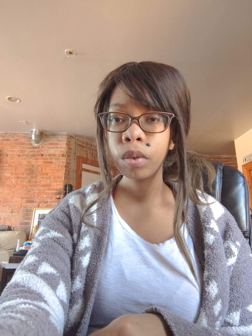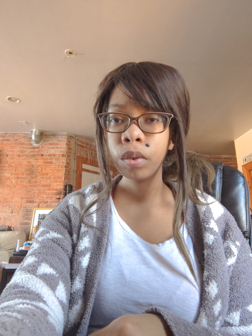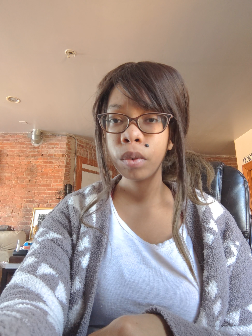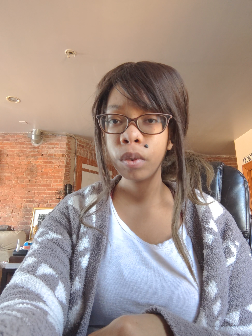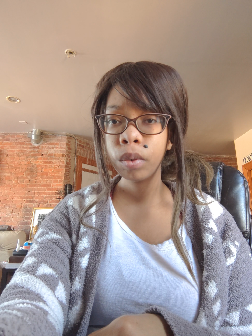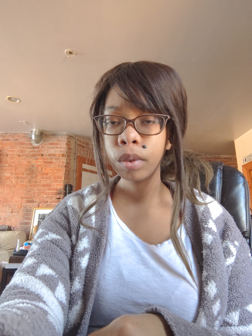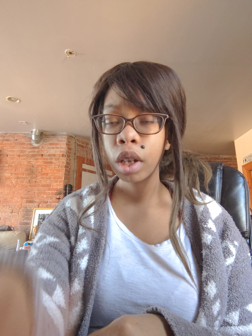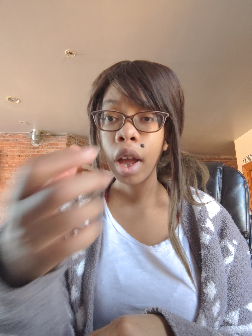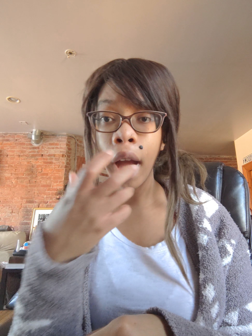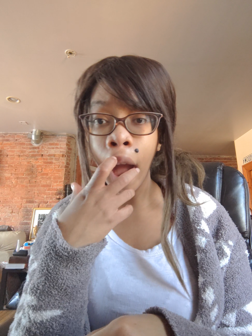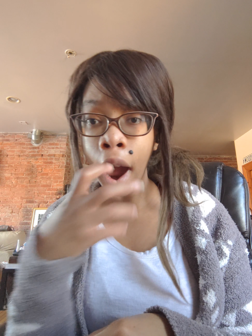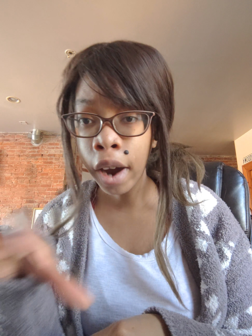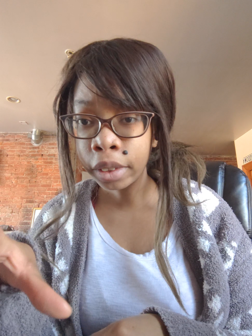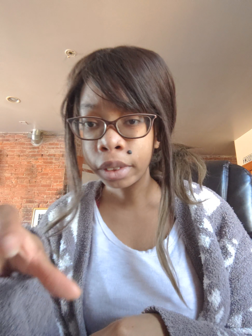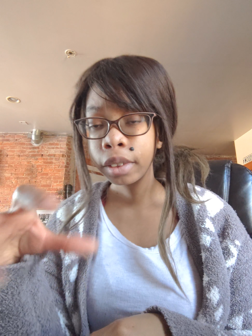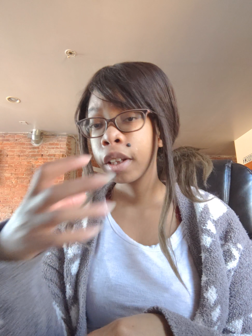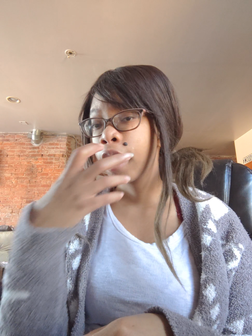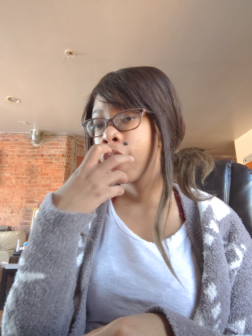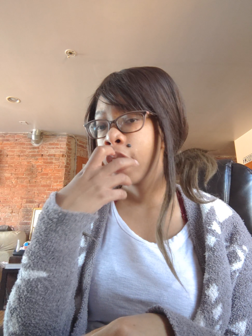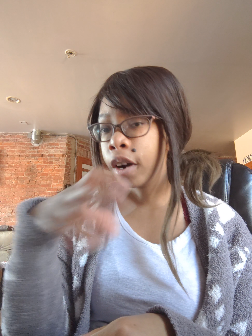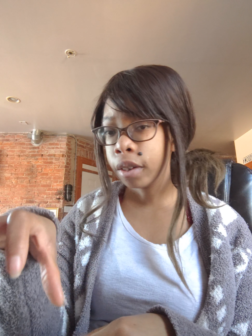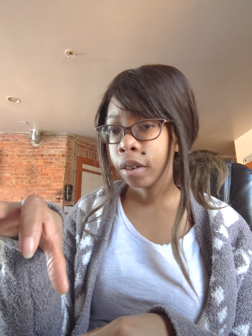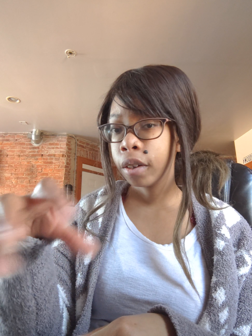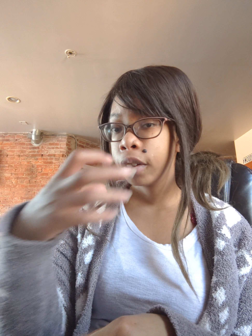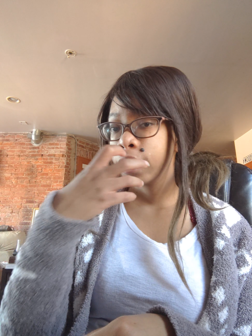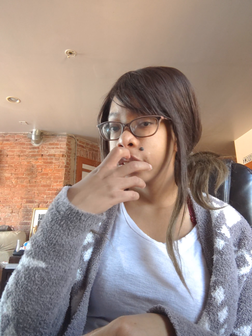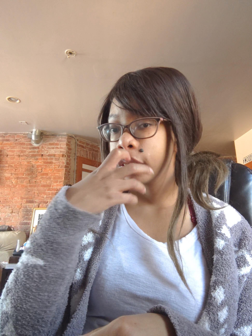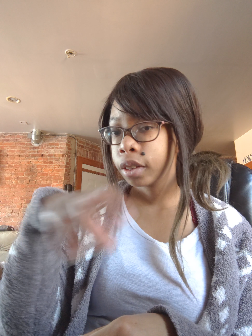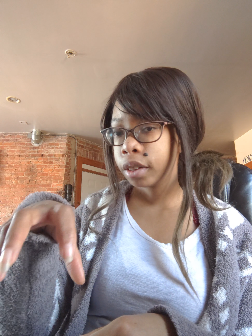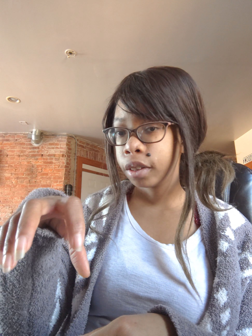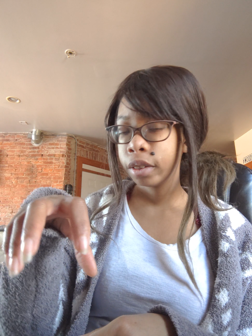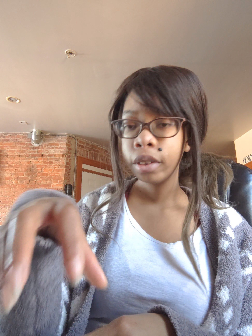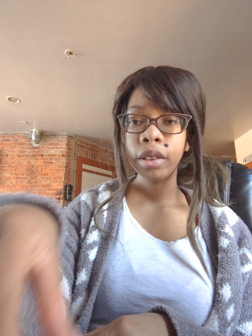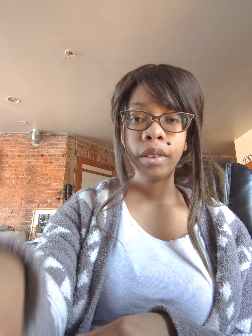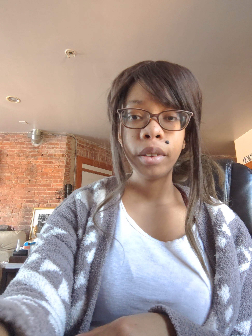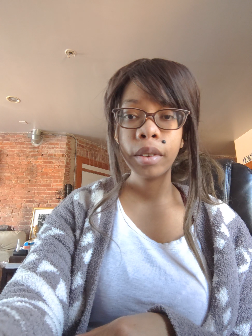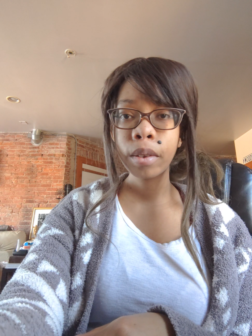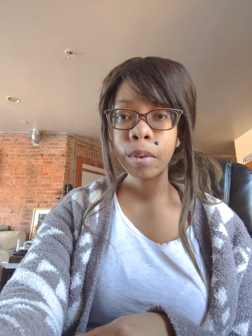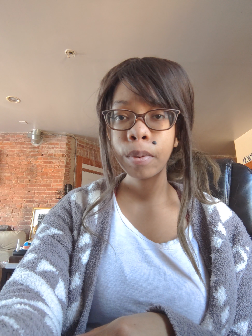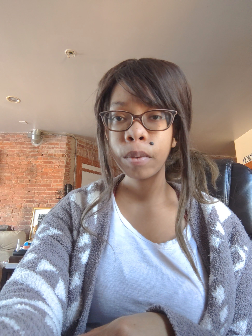hot